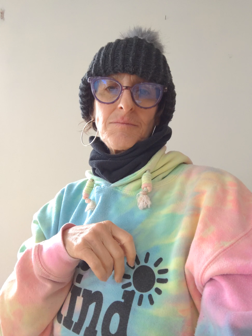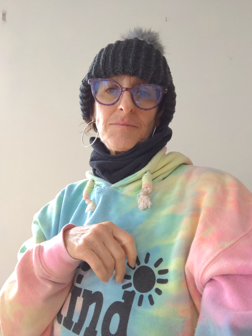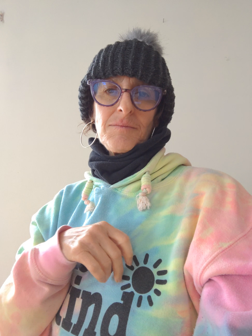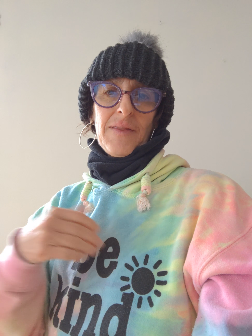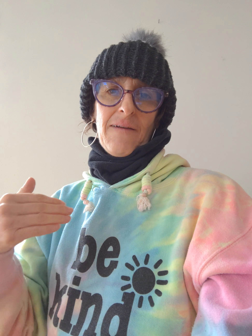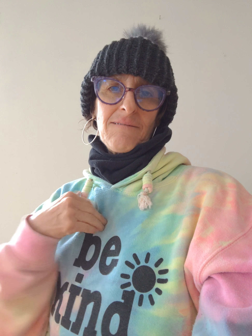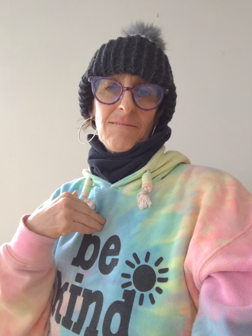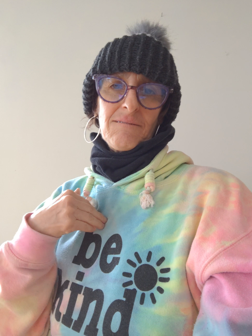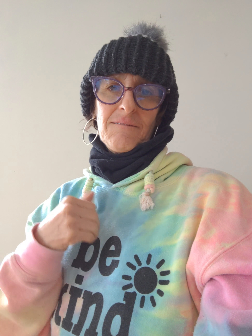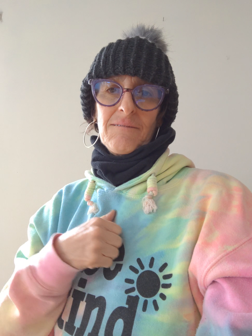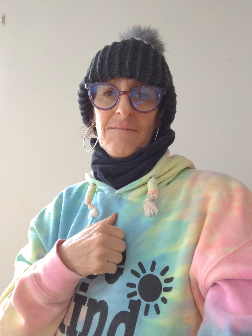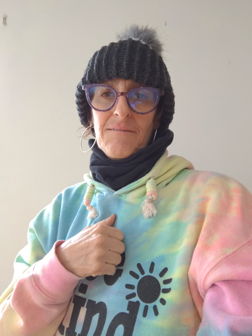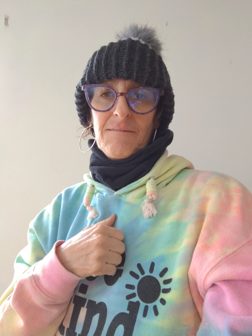have